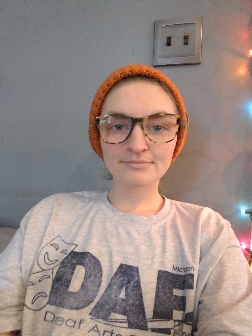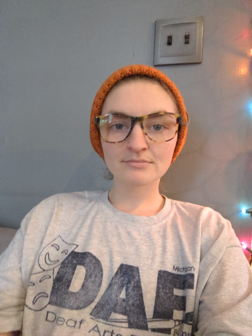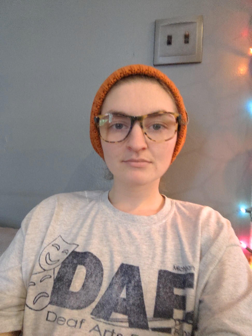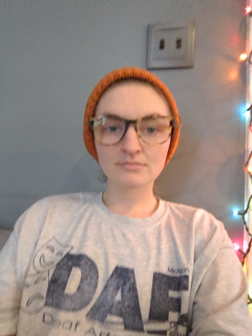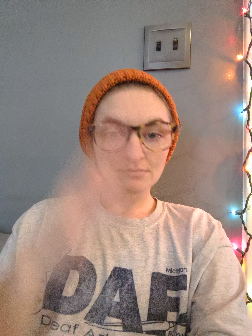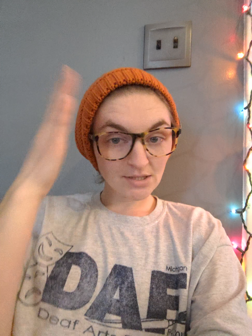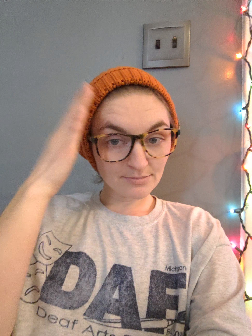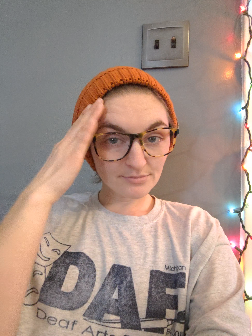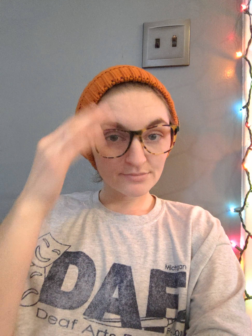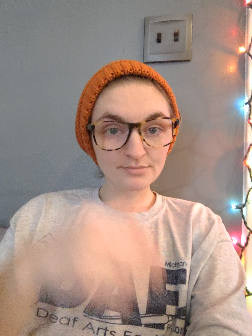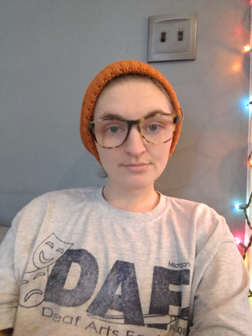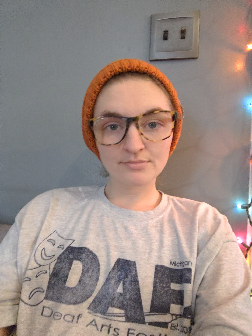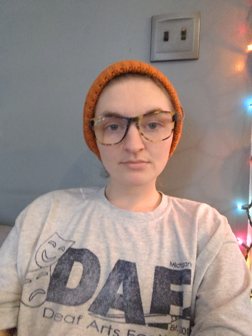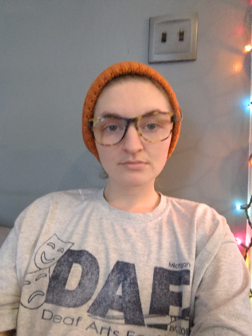hat